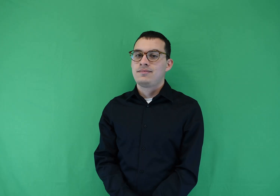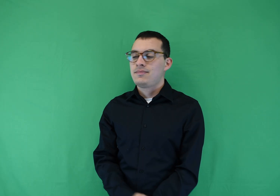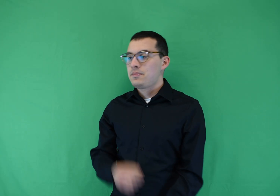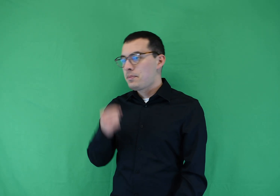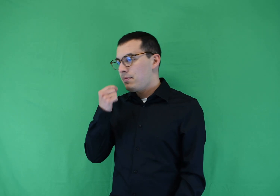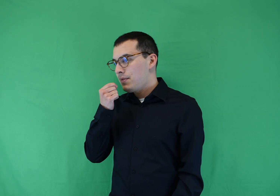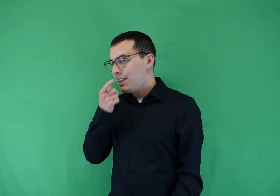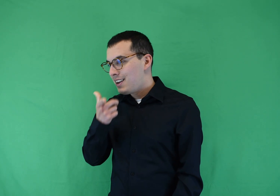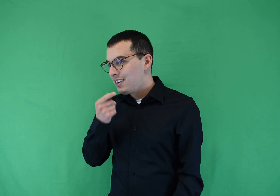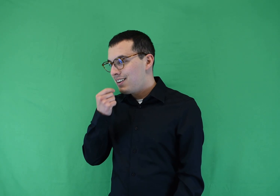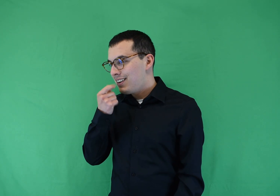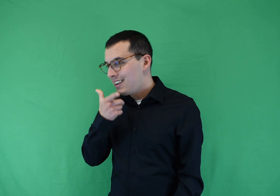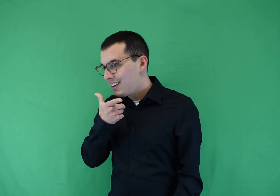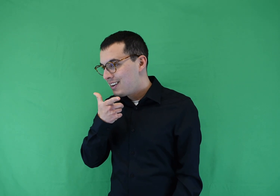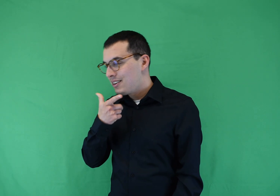medicina